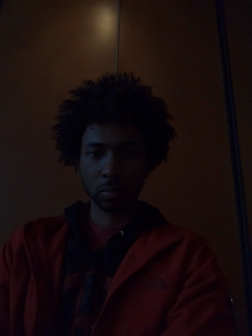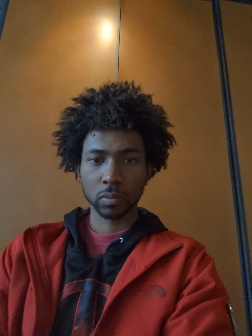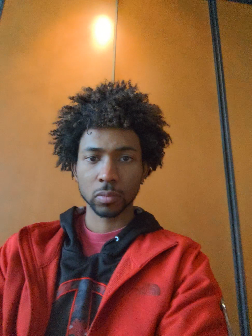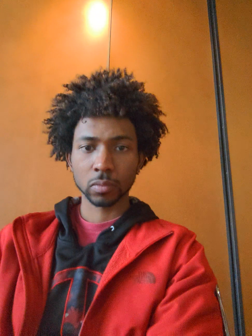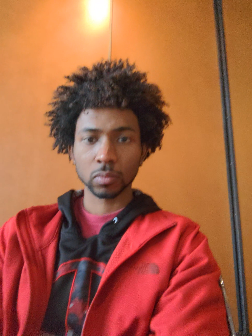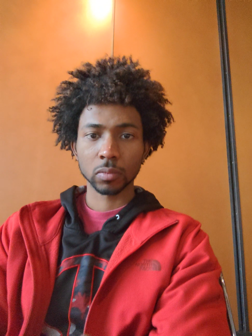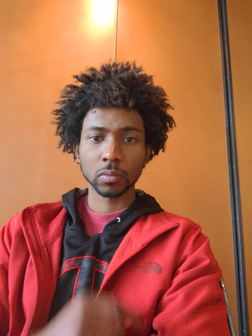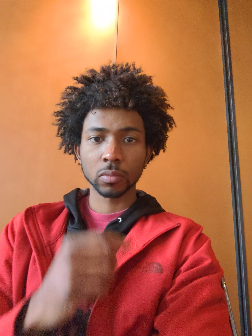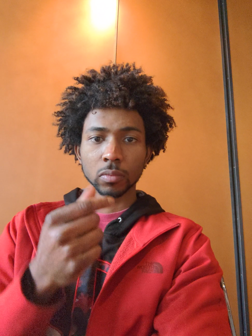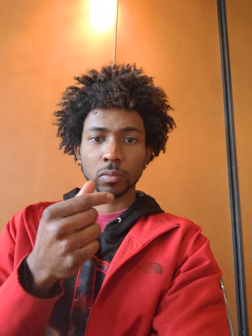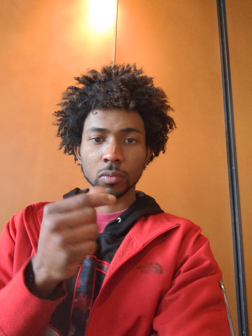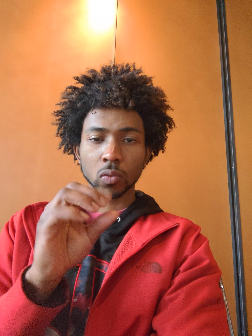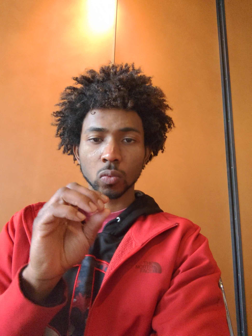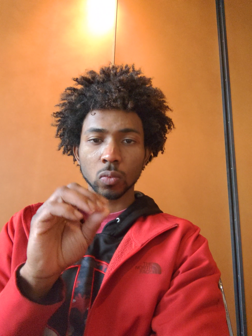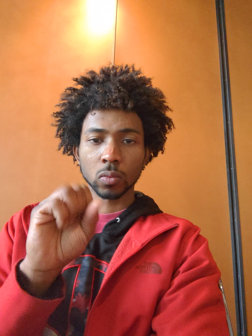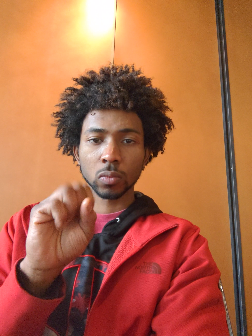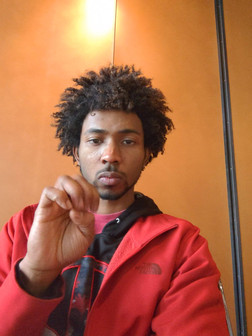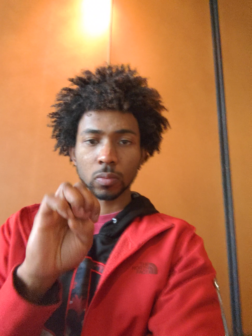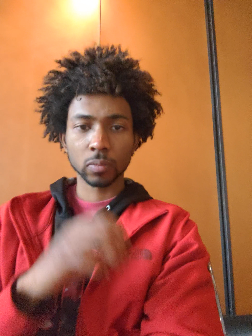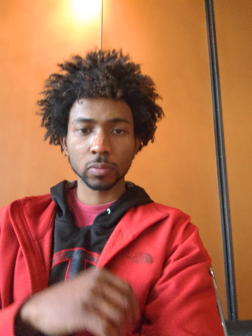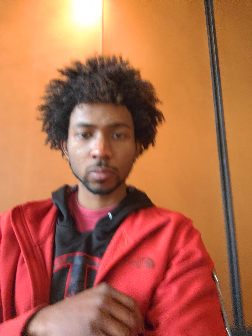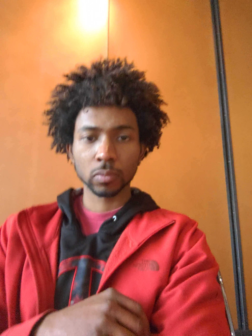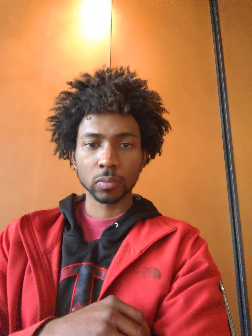goose